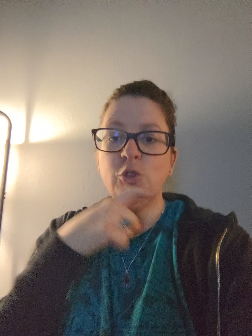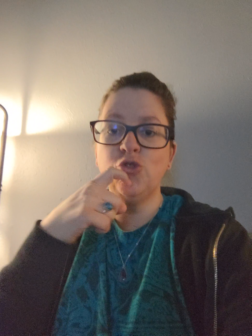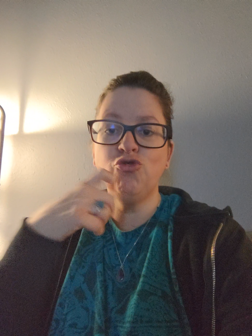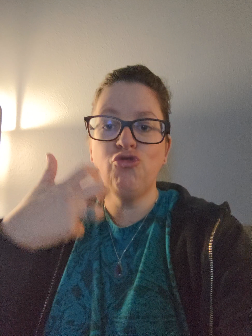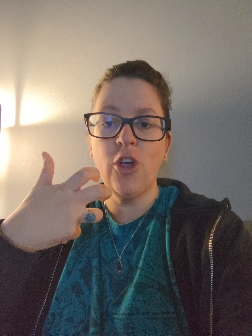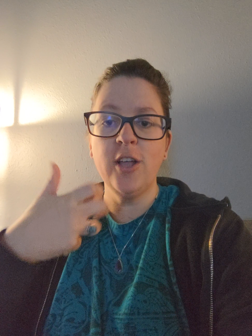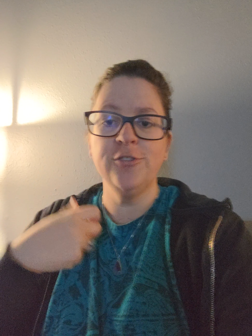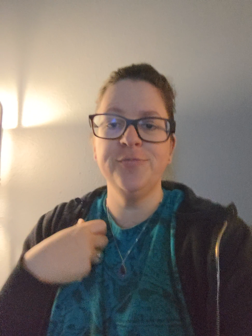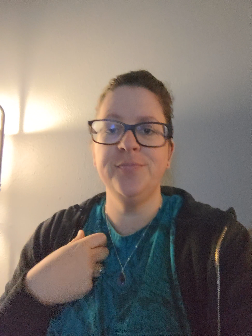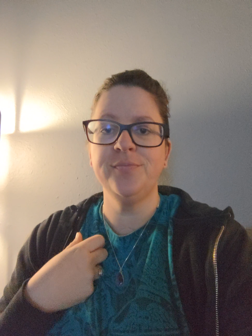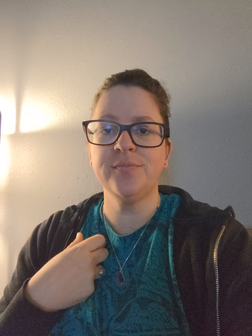dryer